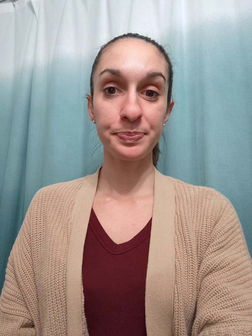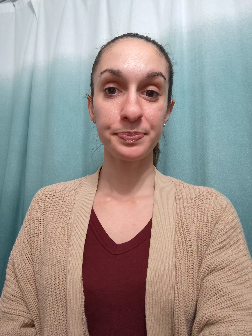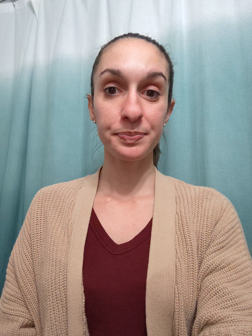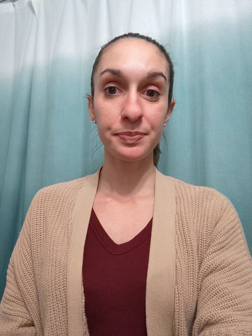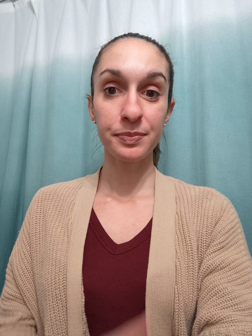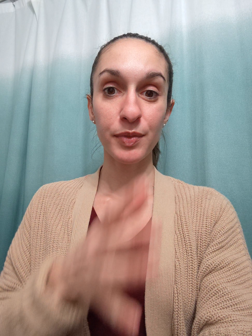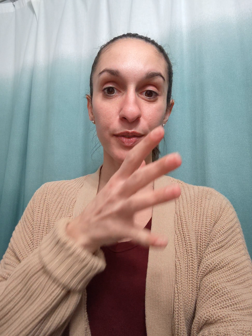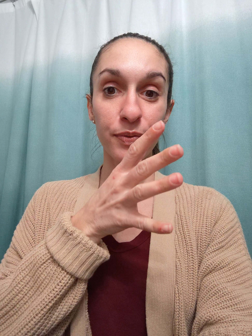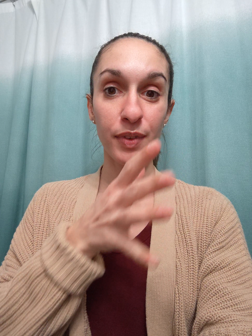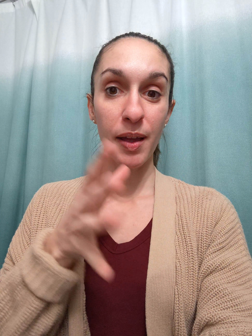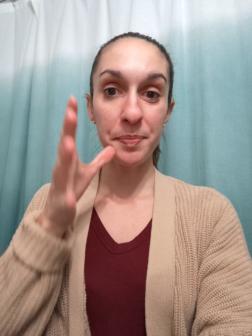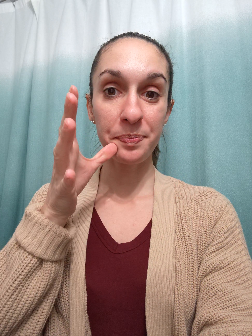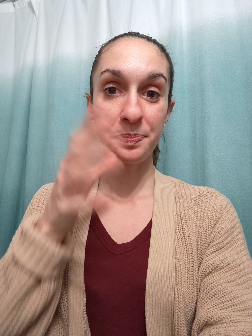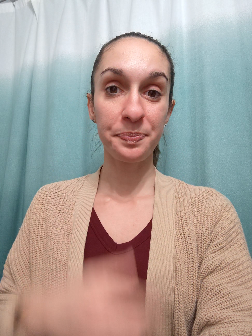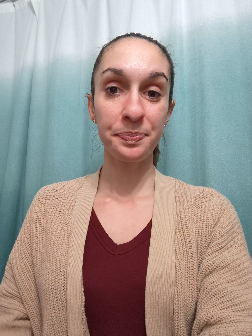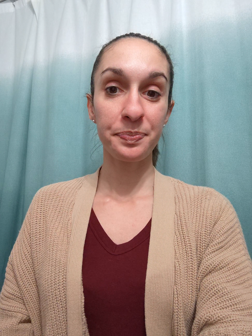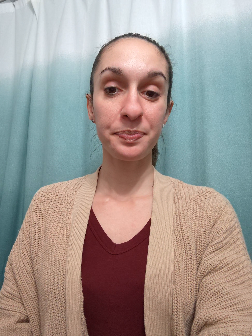farm